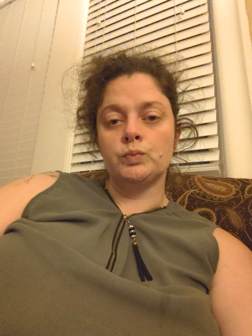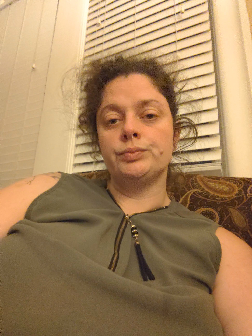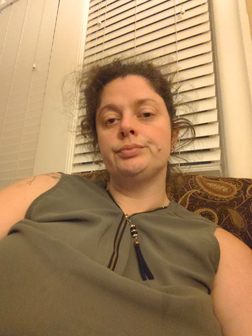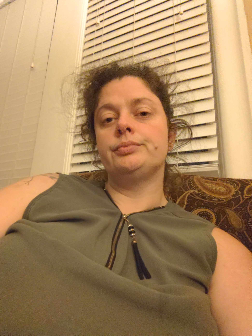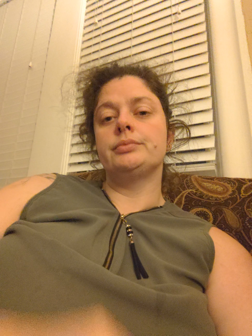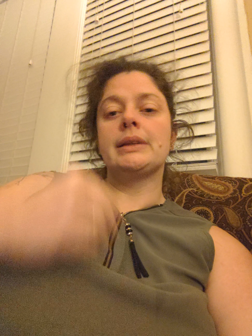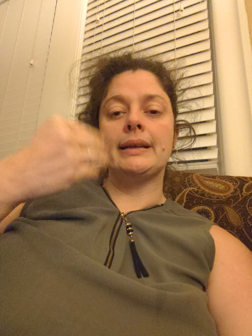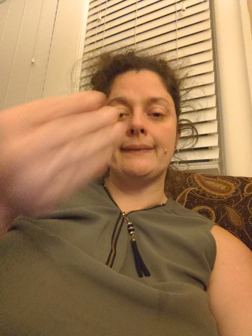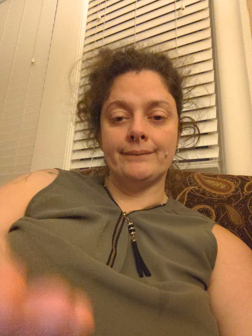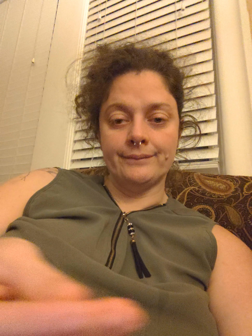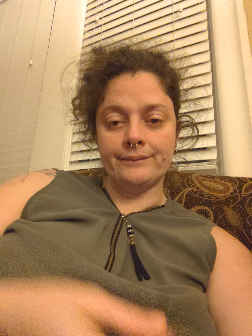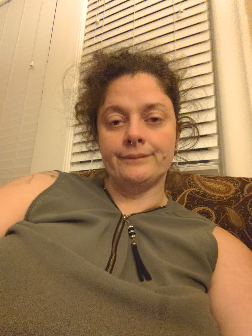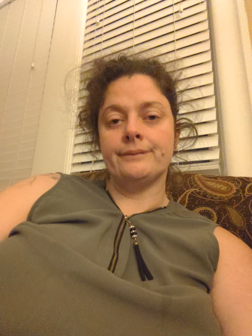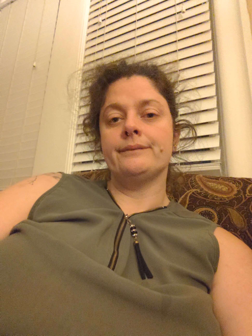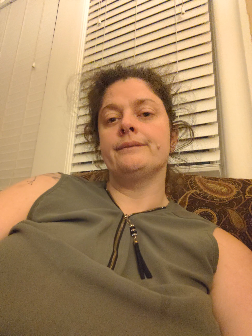give